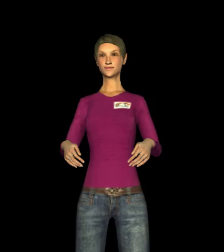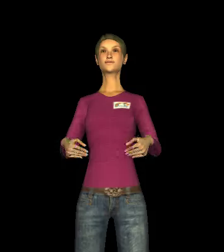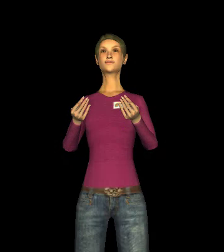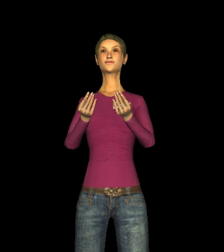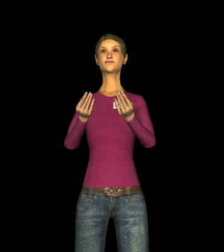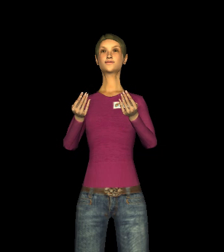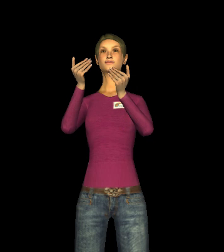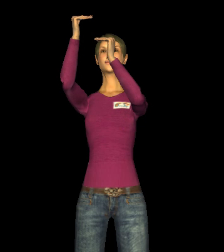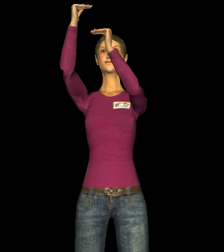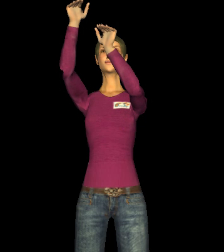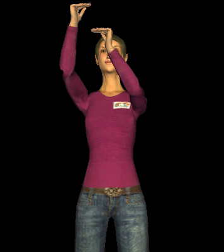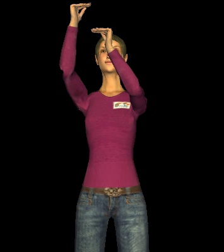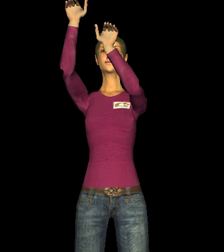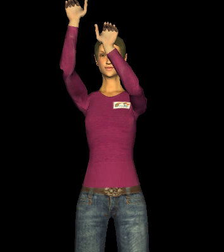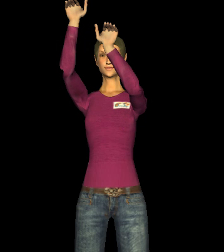أجنبي